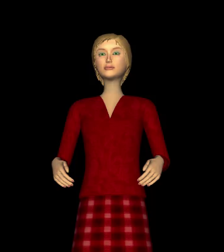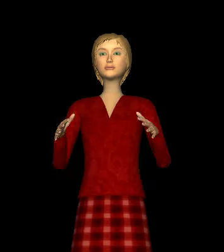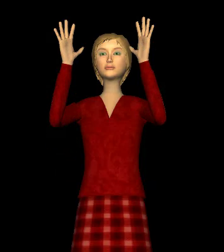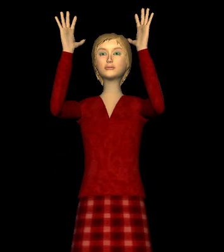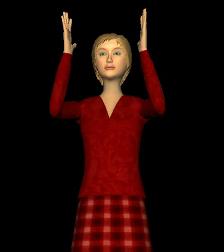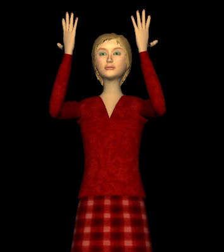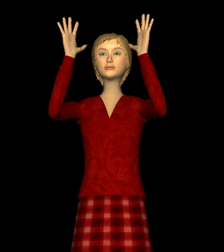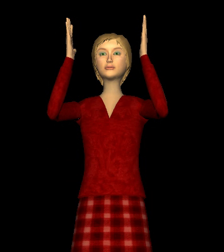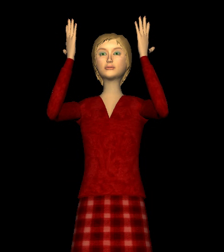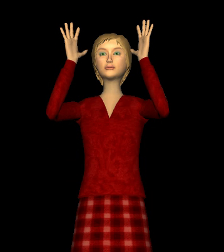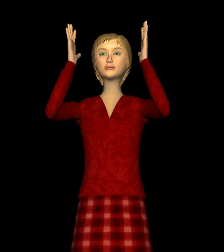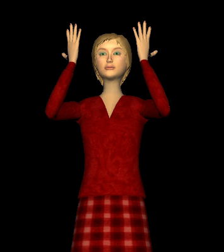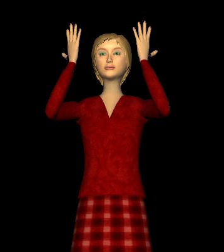غابة